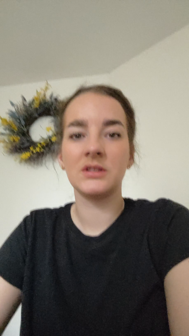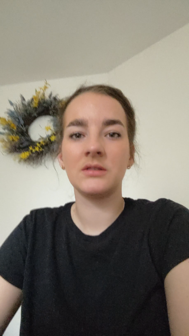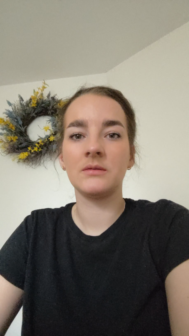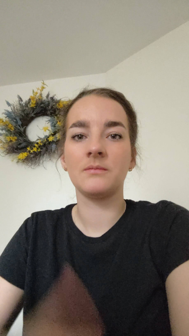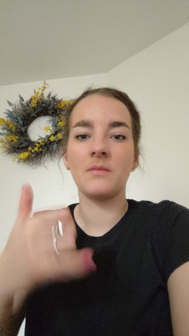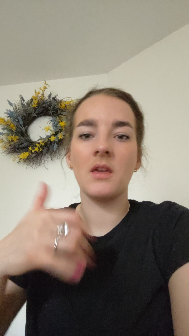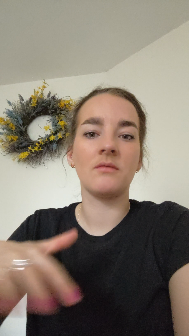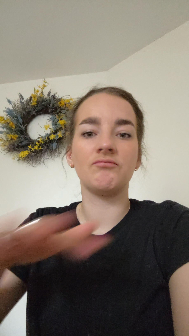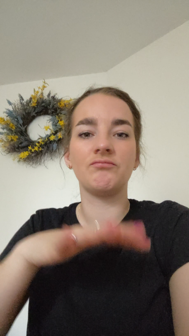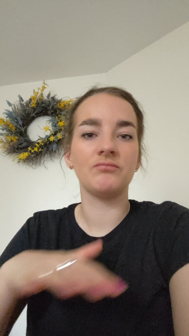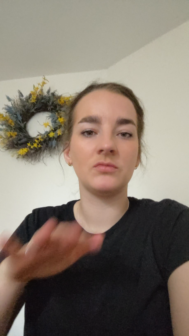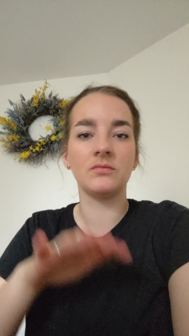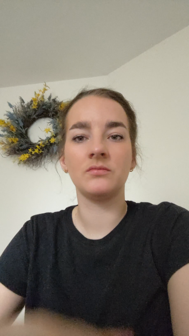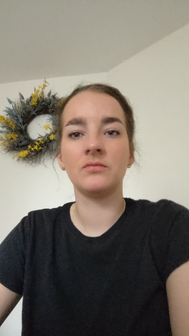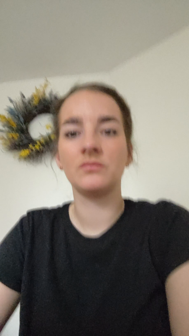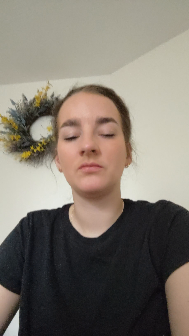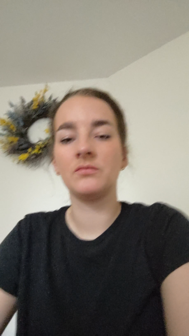playground